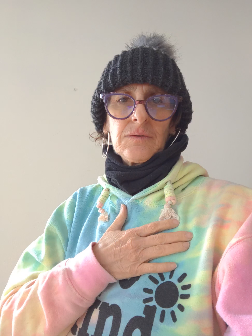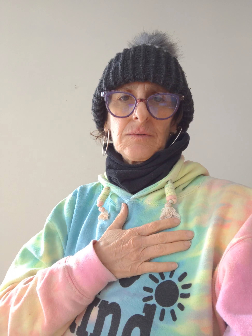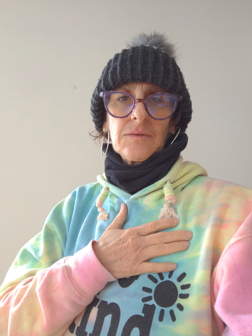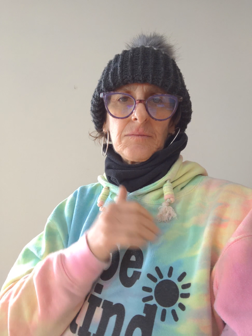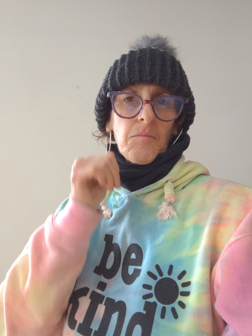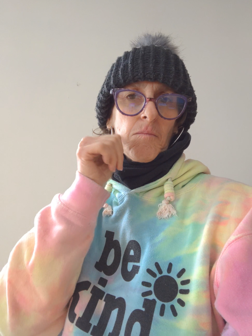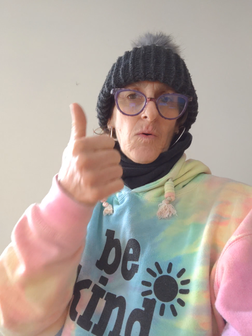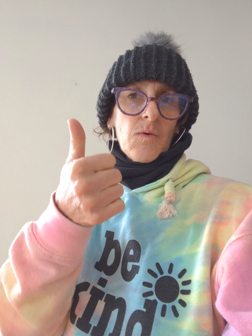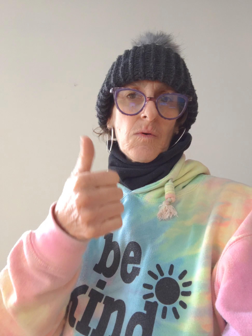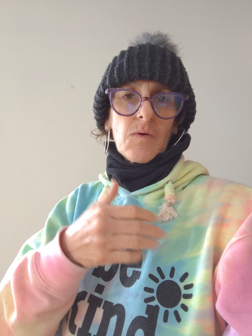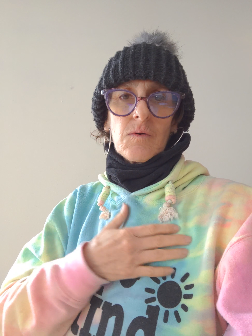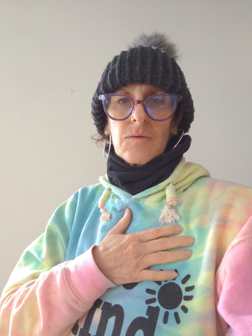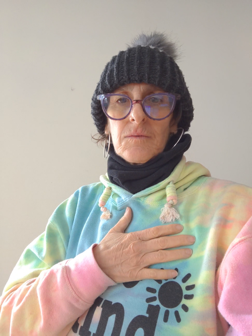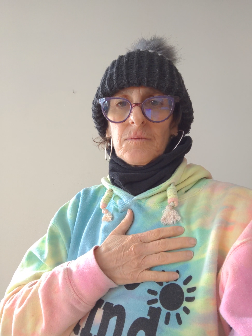tomorrow